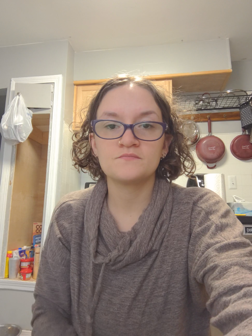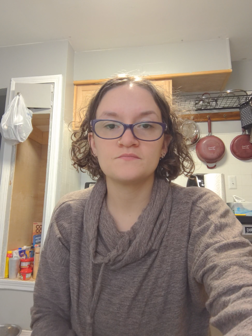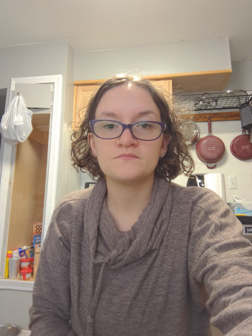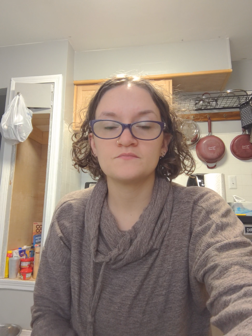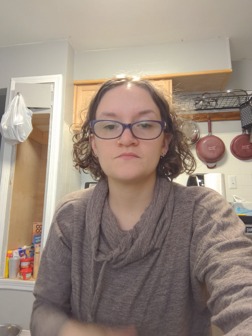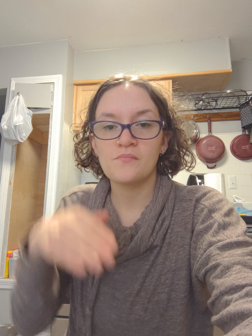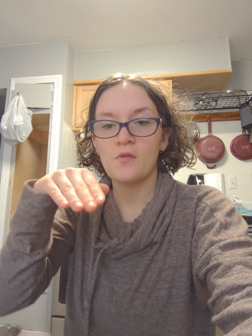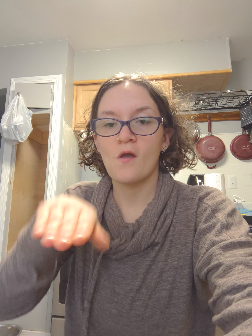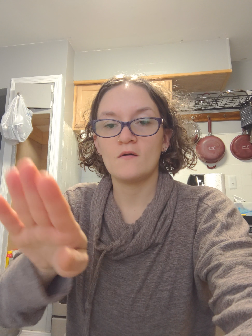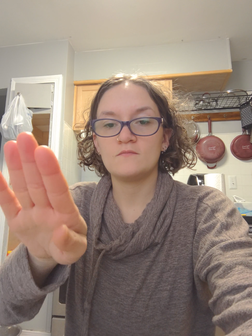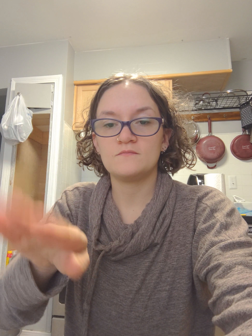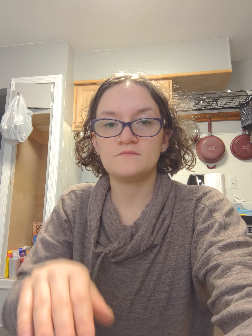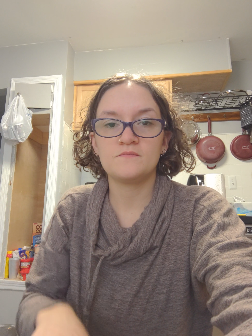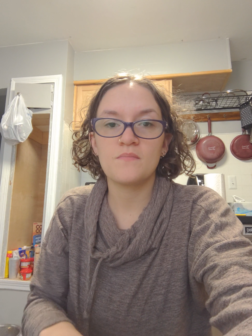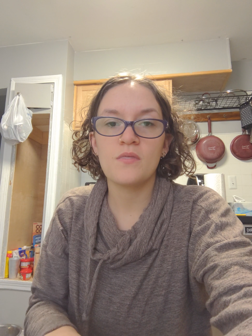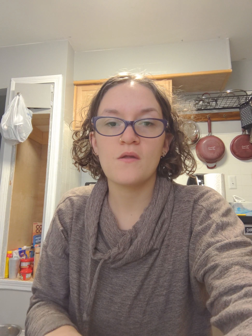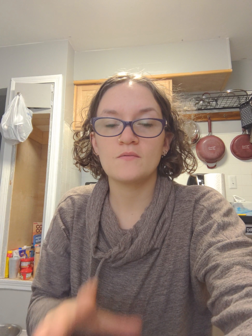into